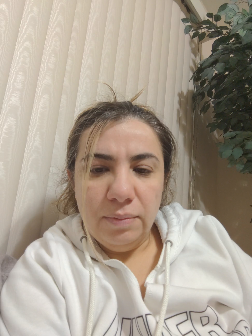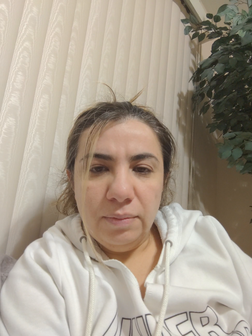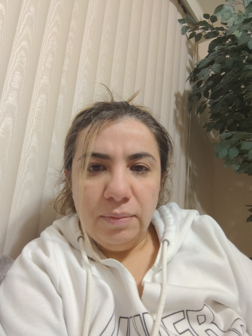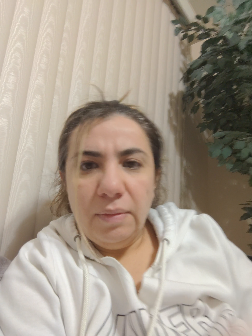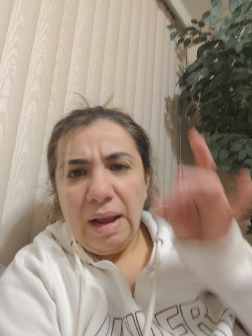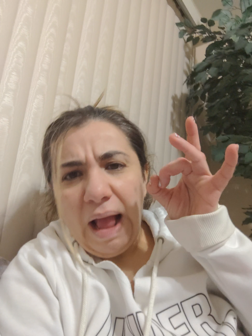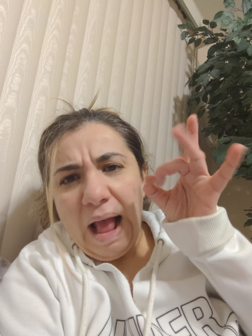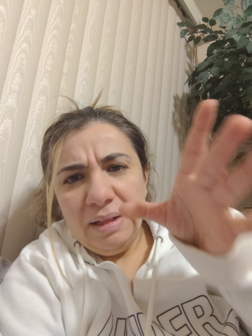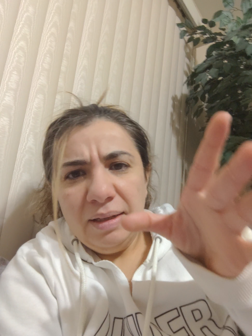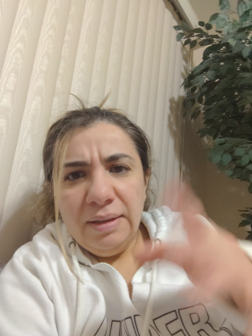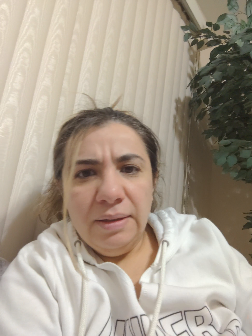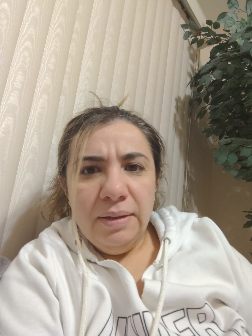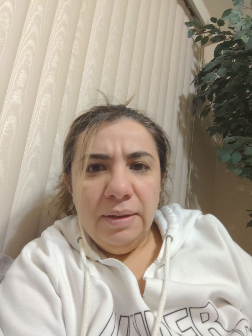hate